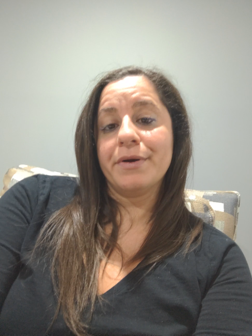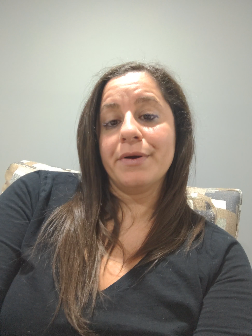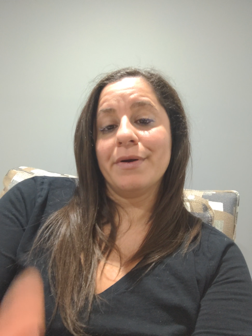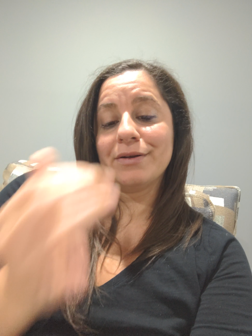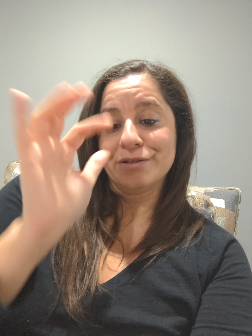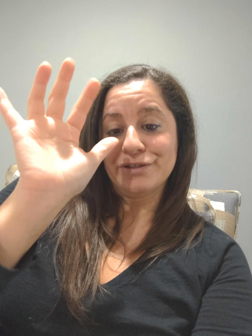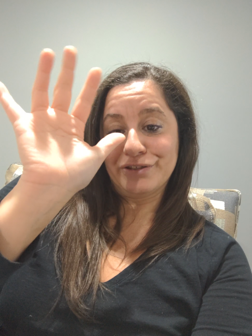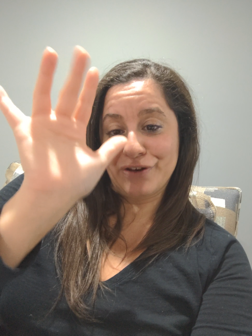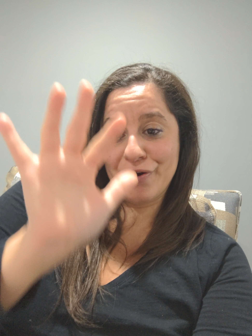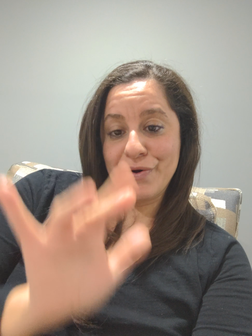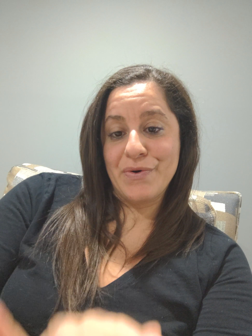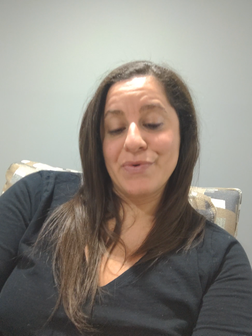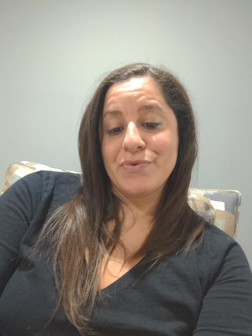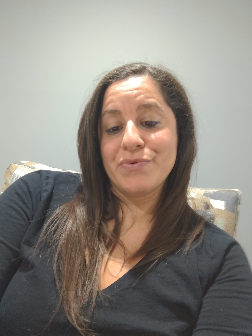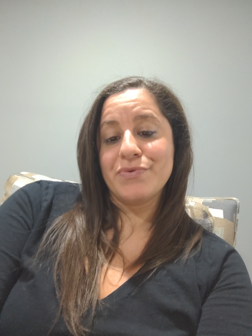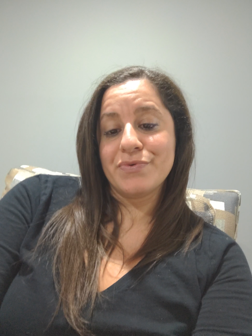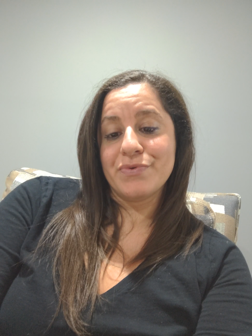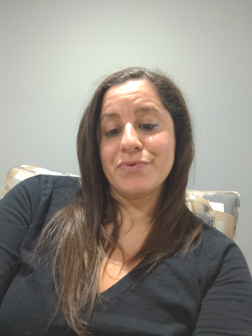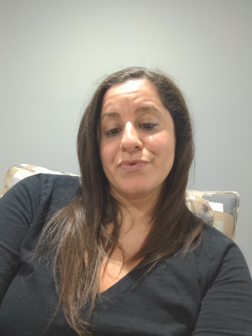snow